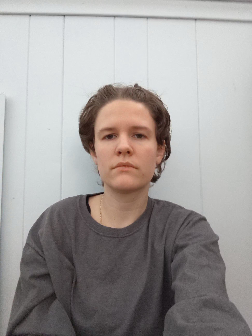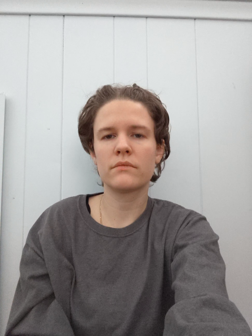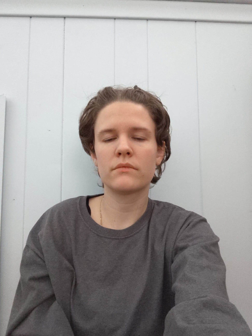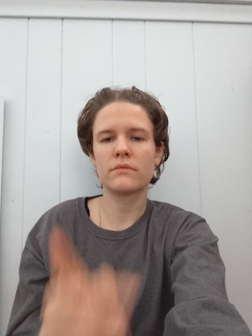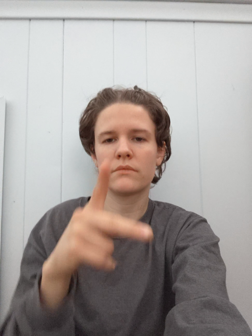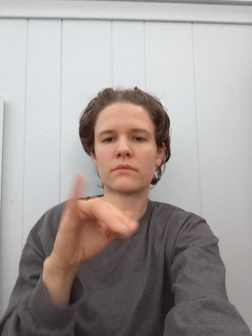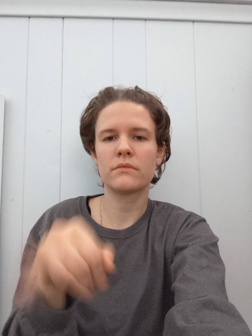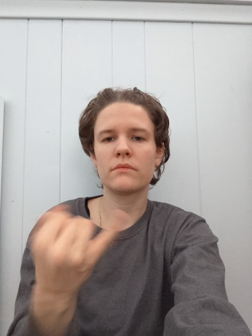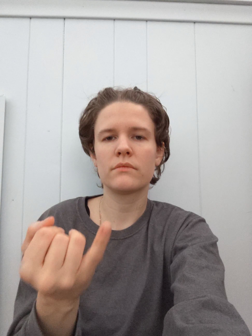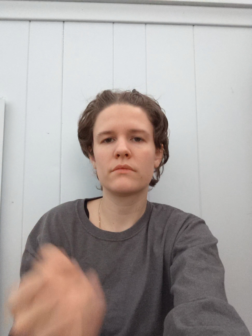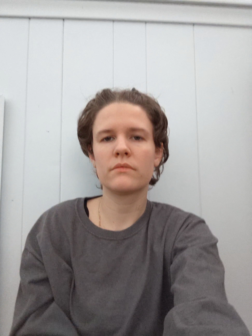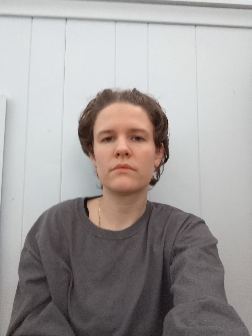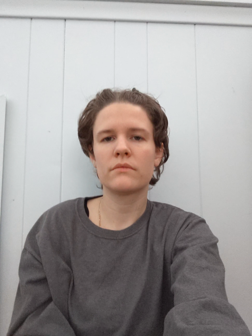pajamas